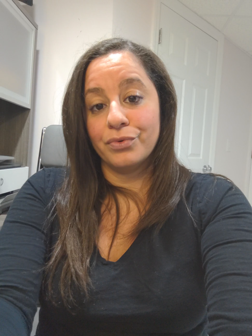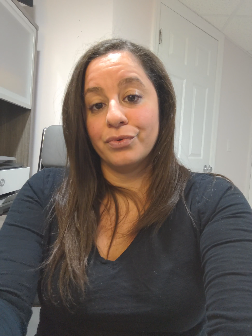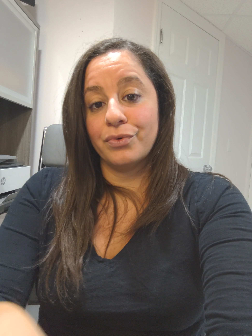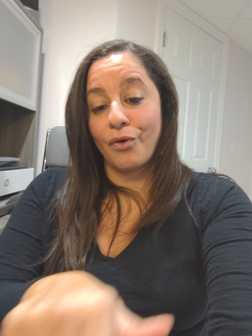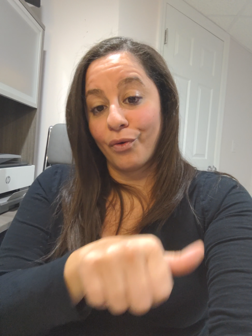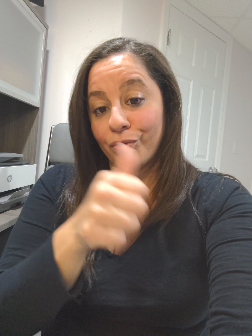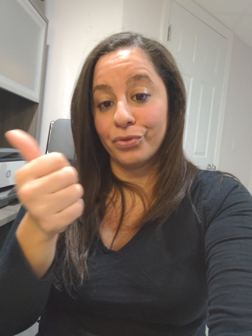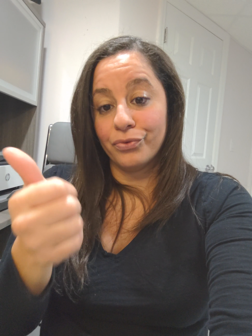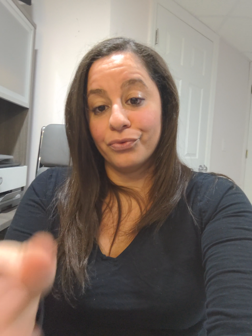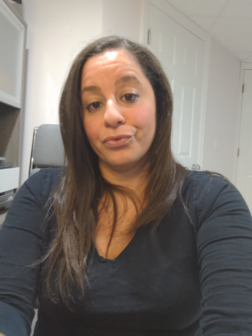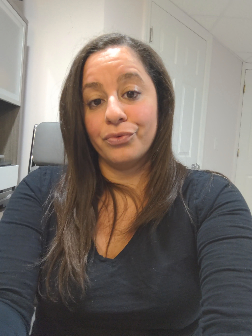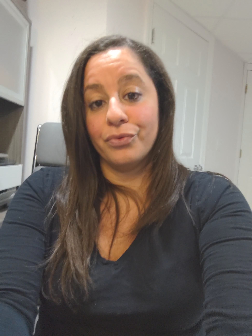another